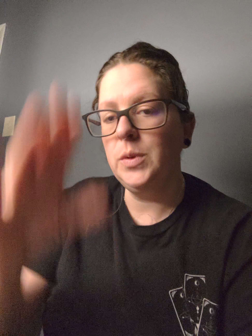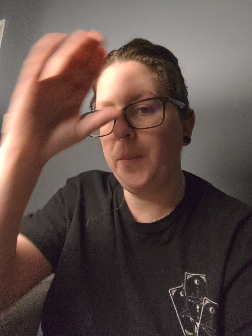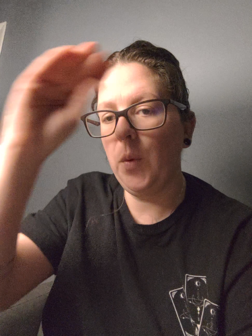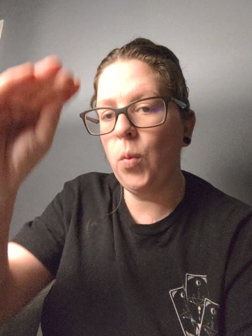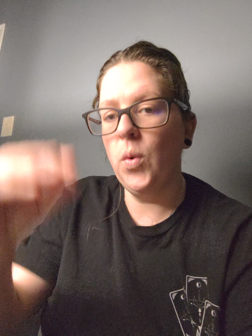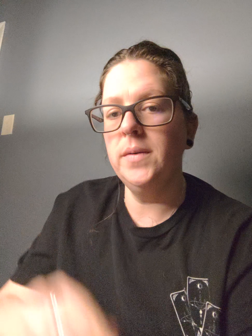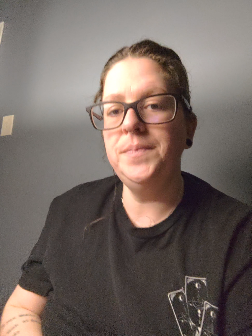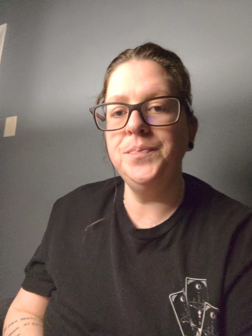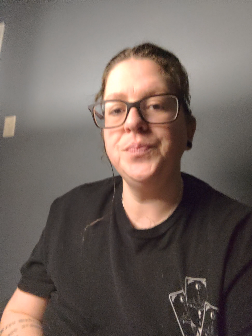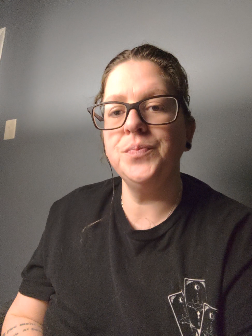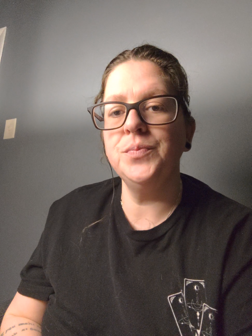boy